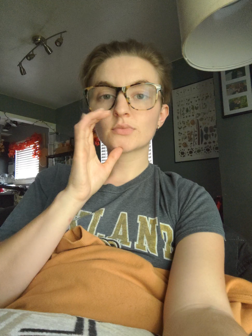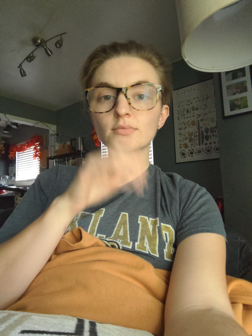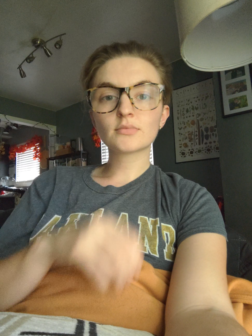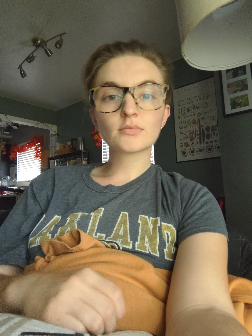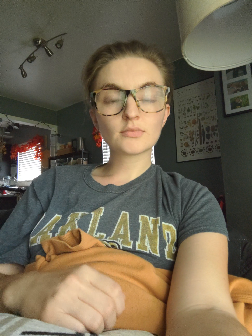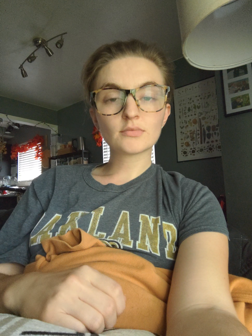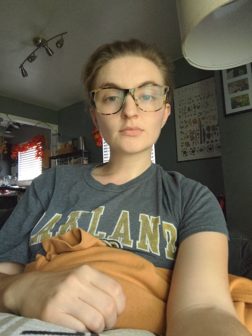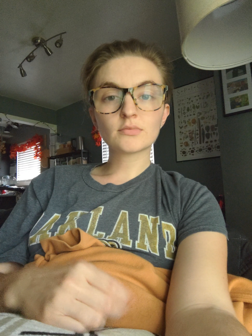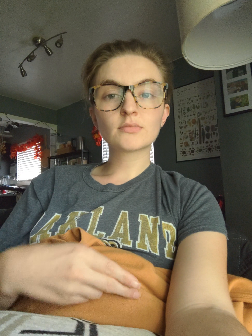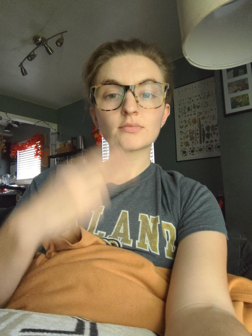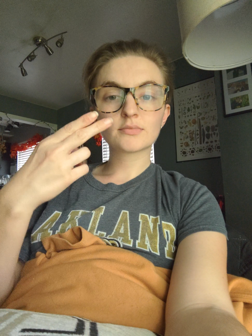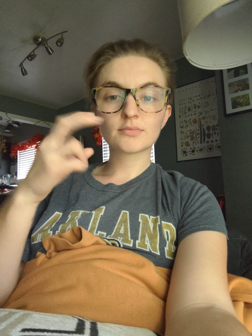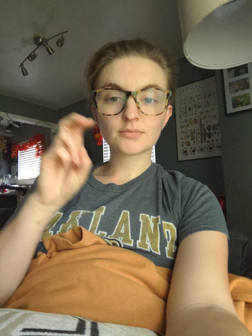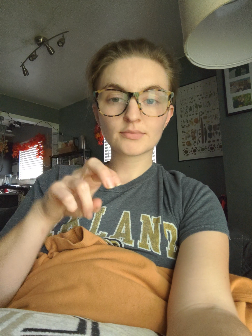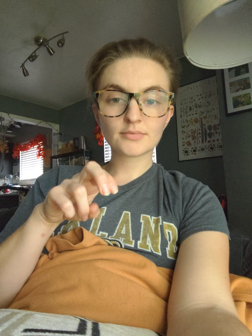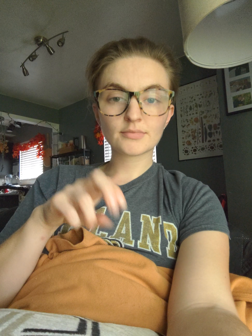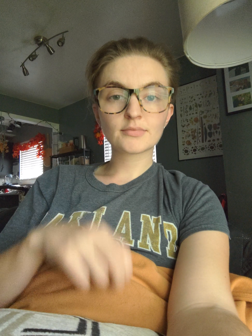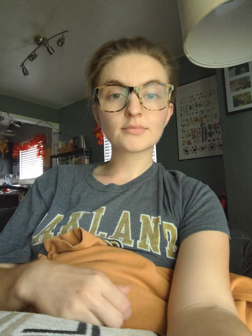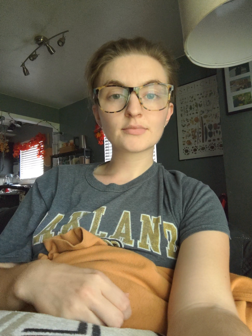high chair